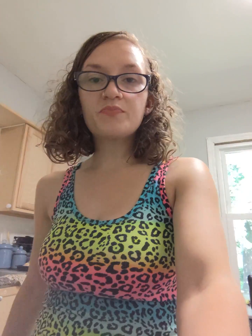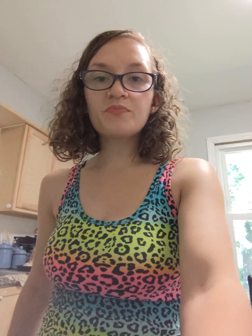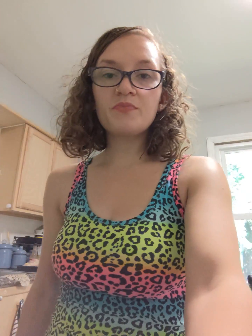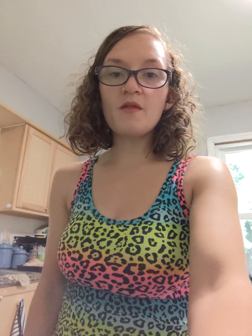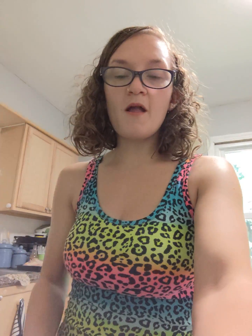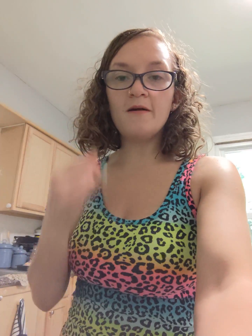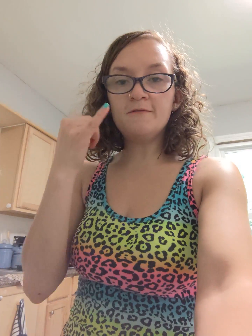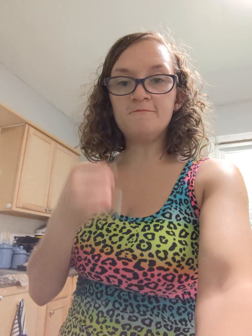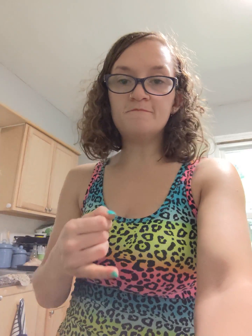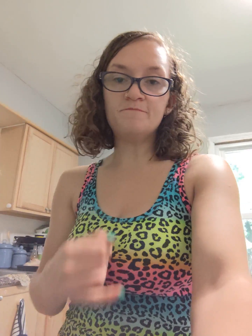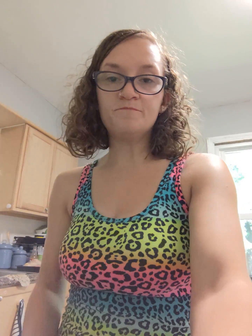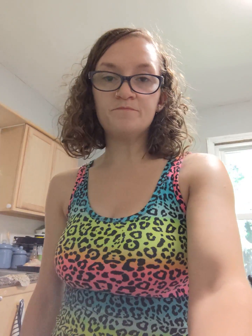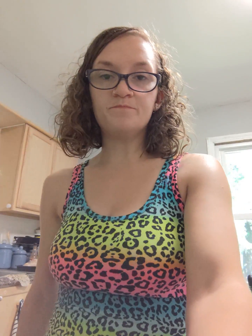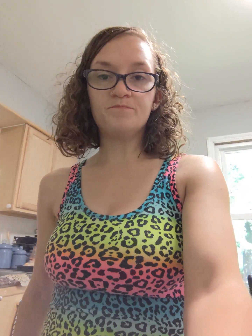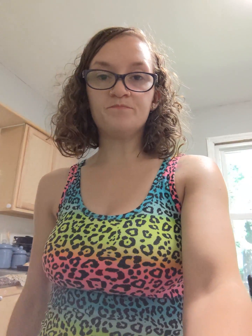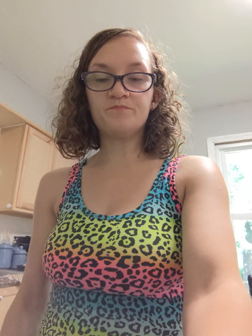last